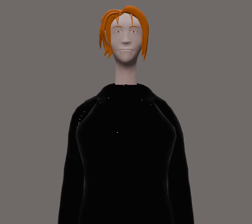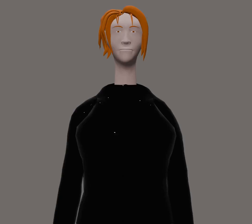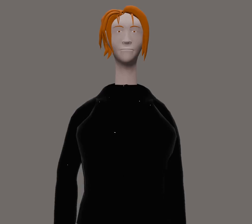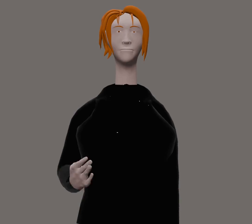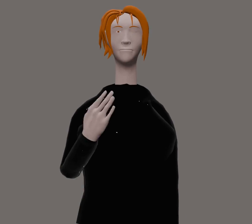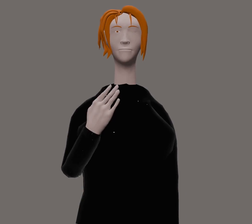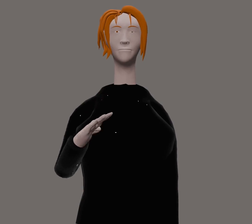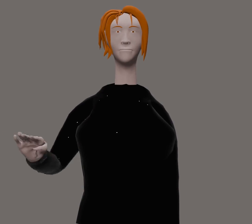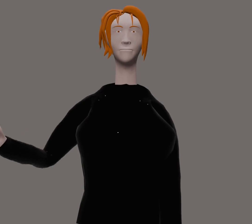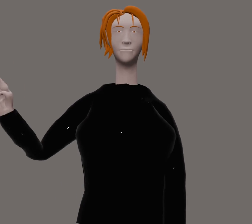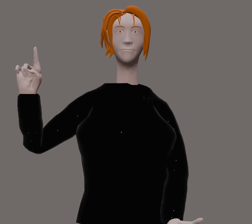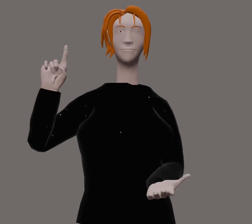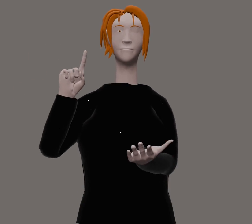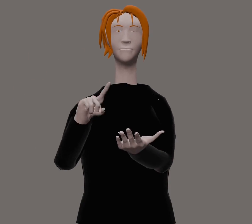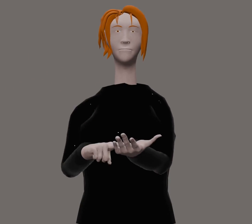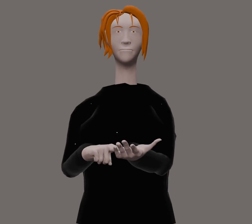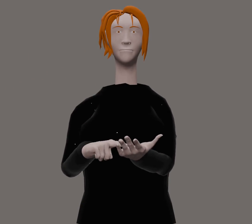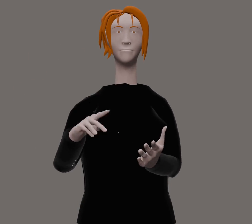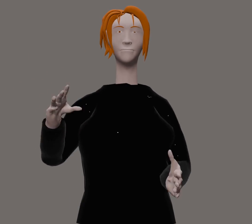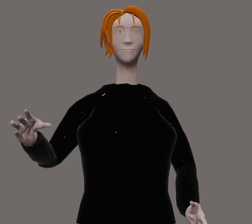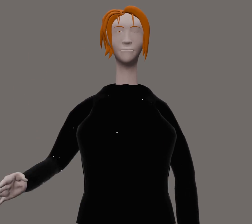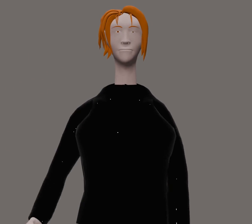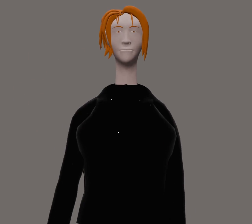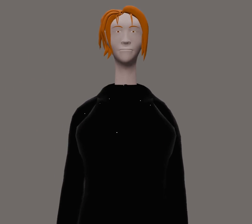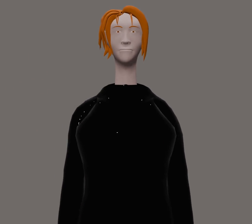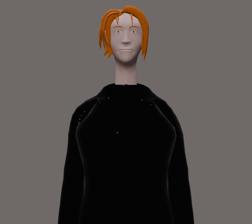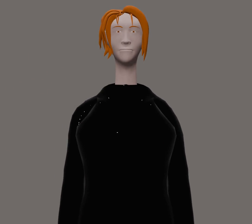Blueprint